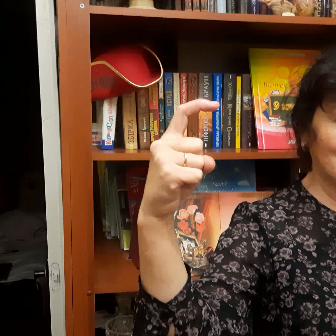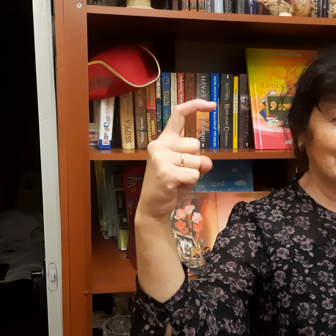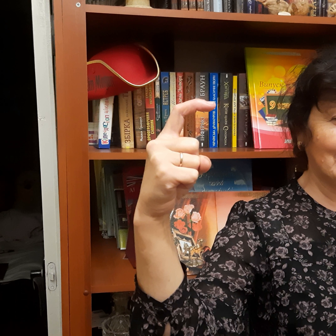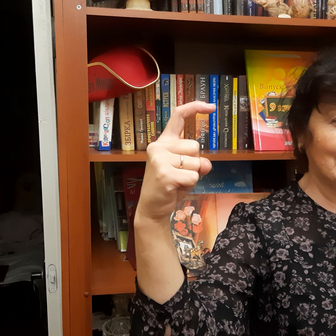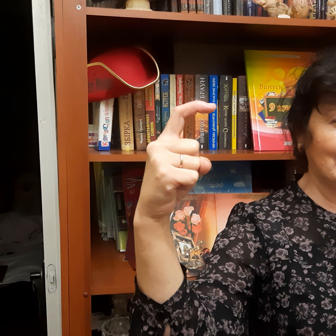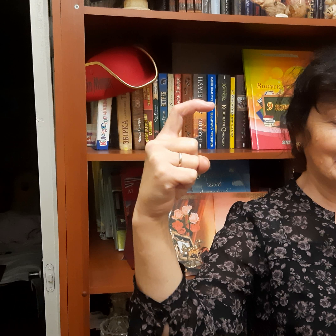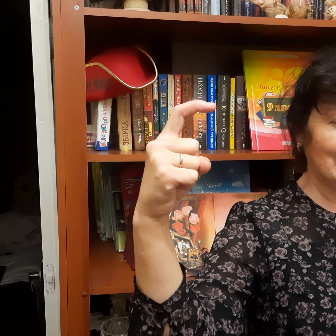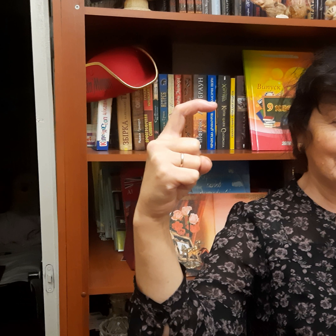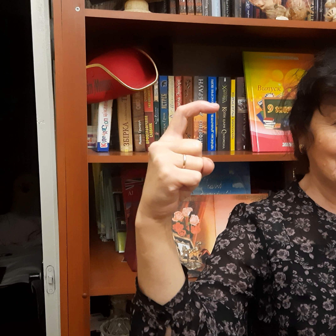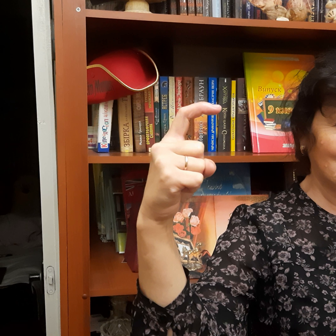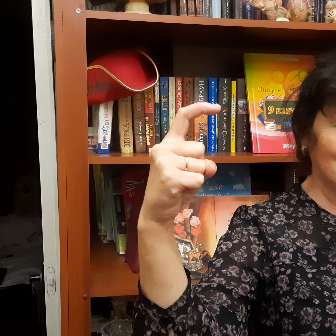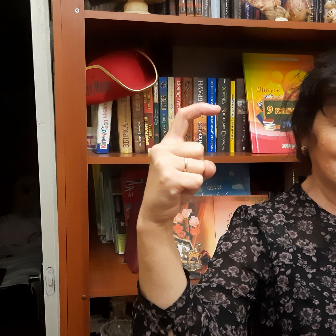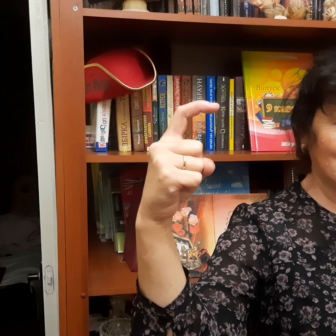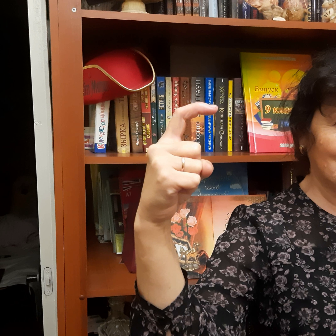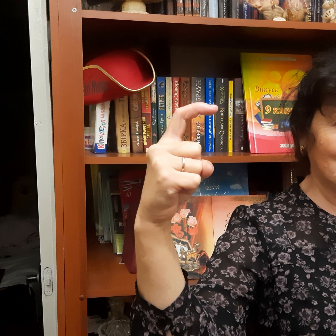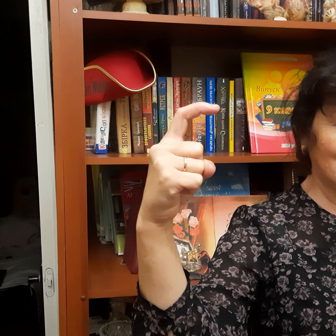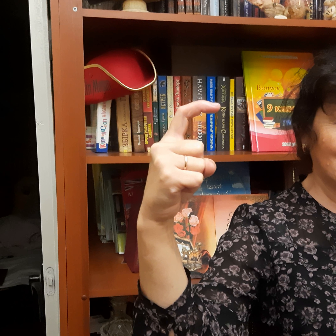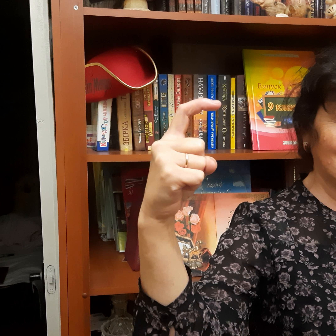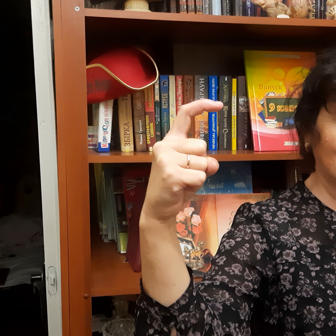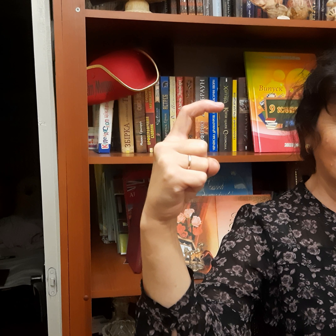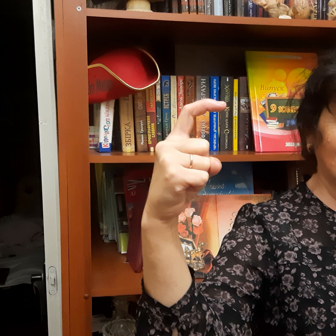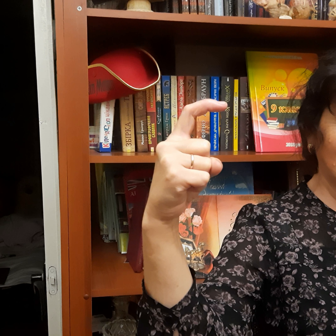Х